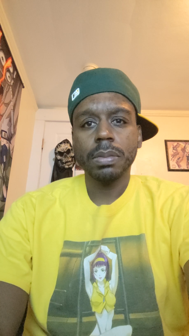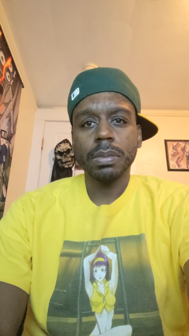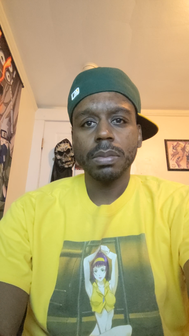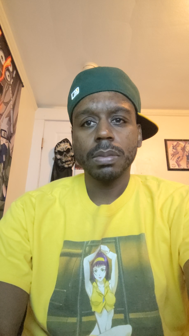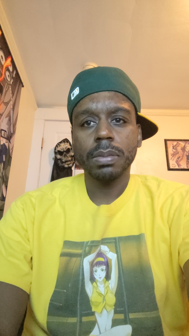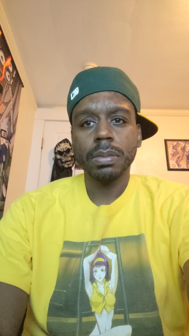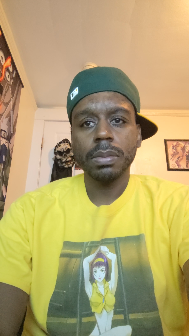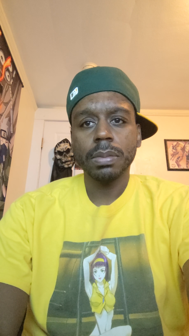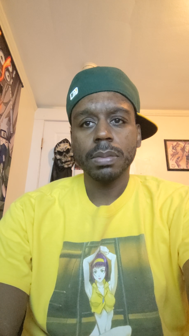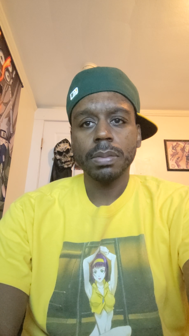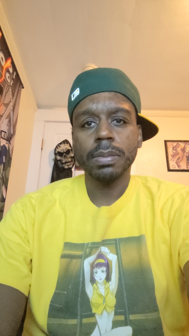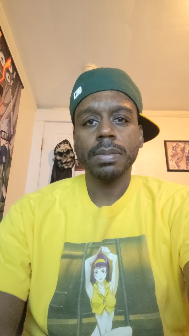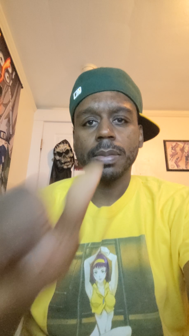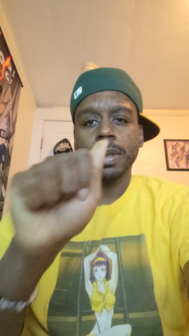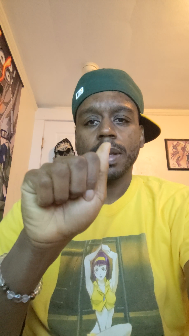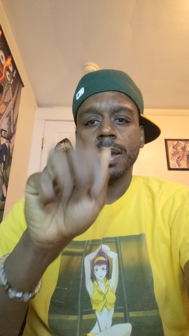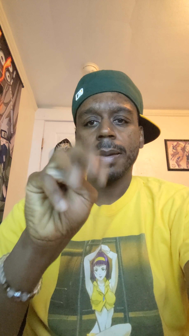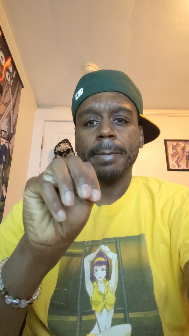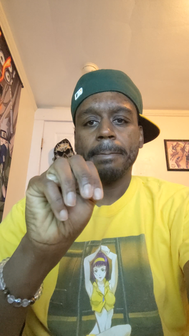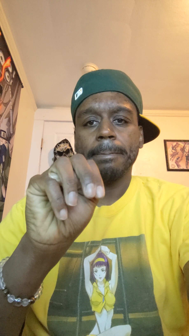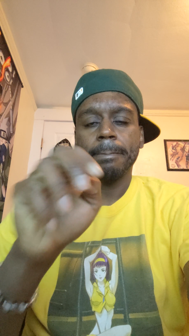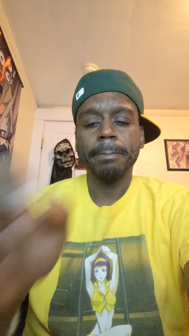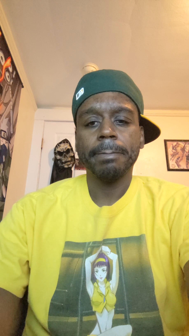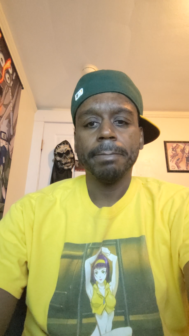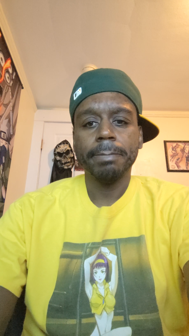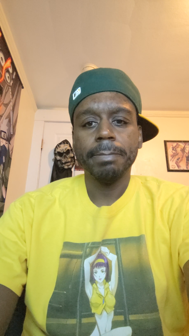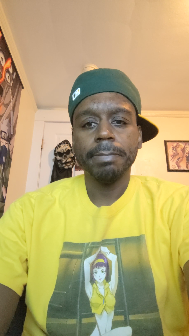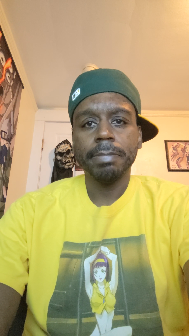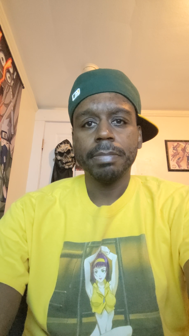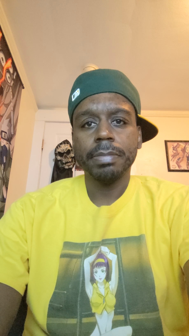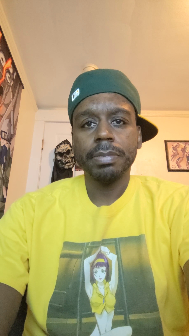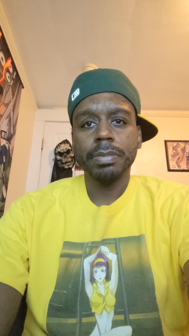am